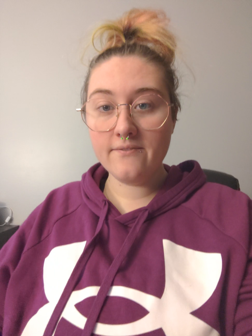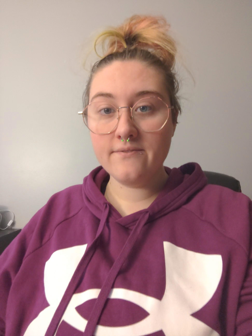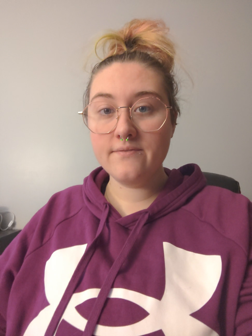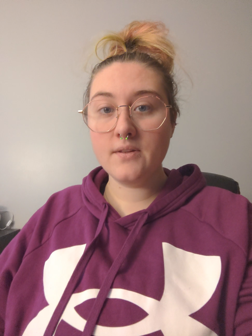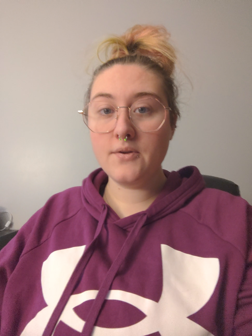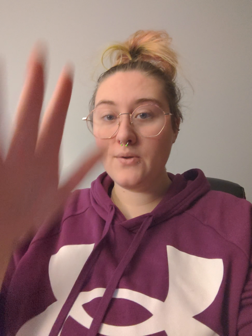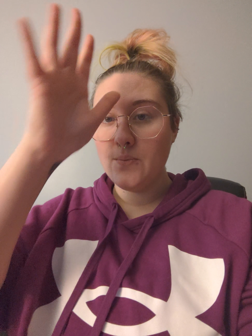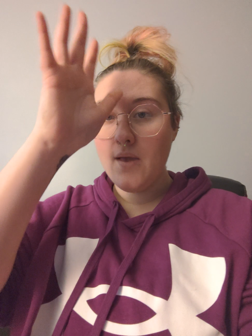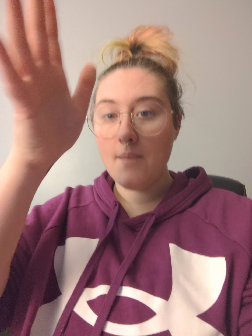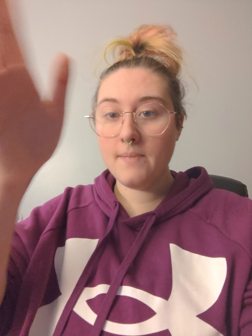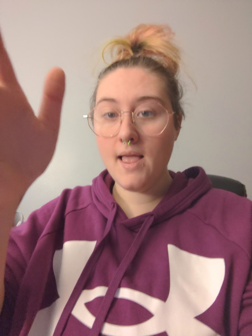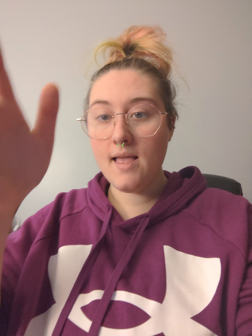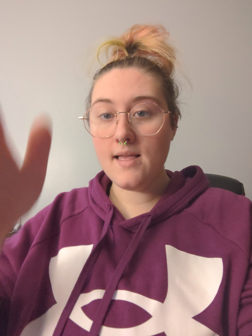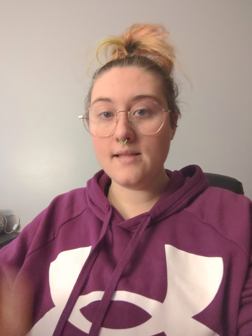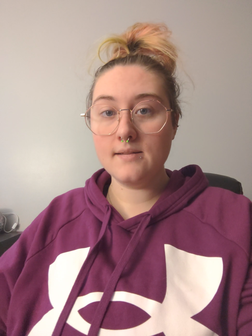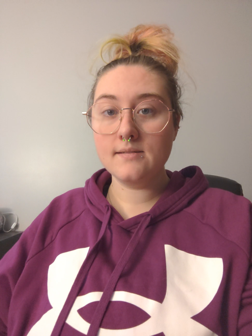grandpa